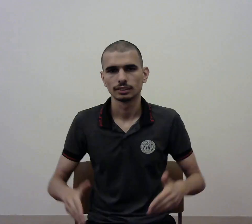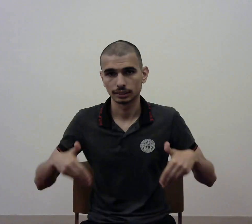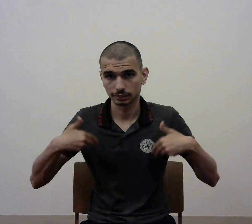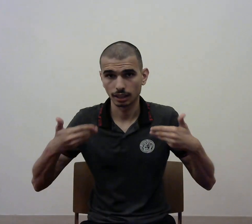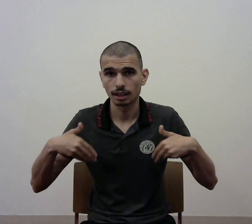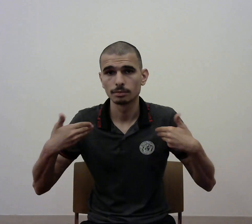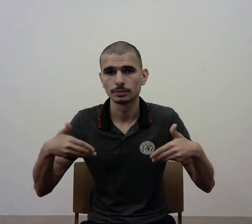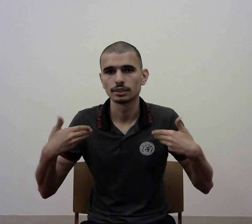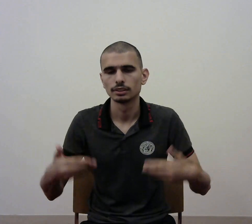salam